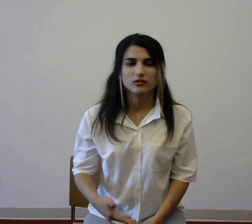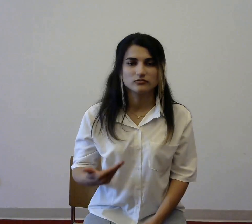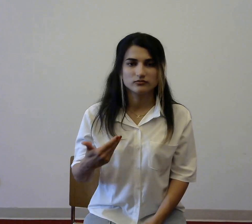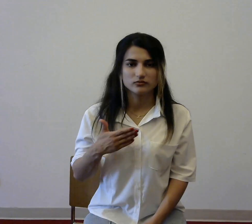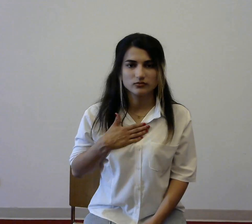mən